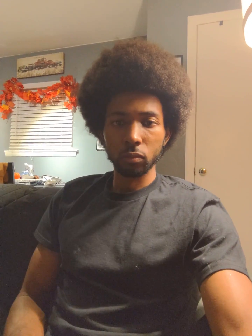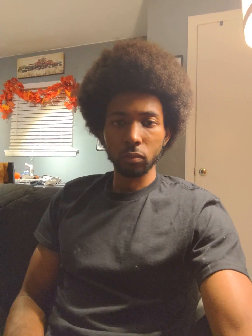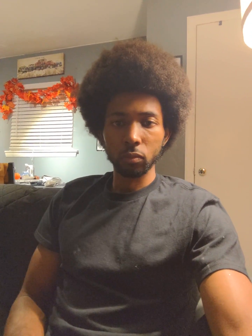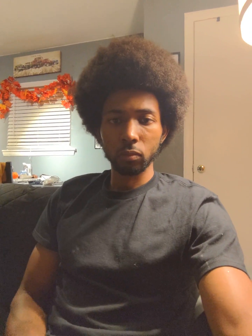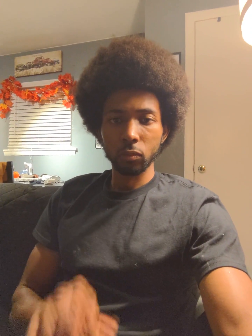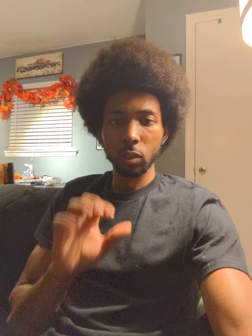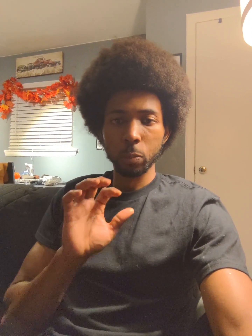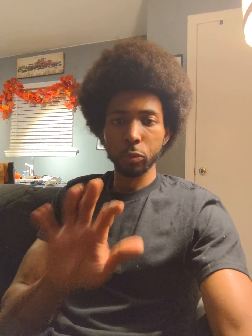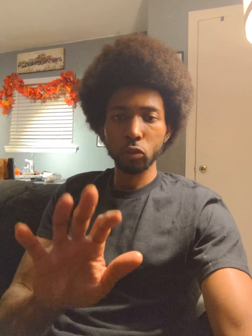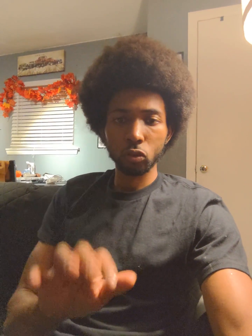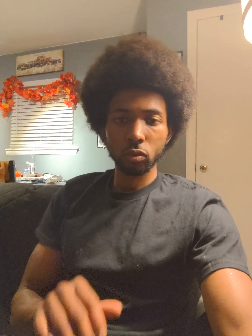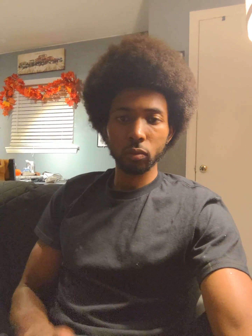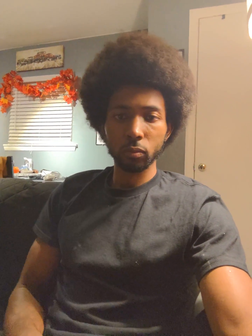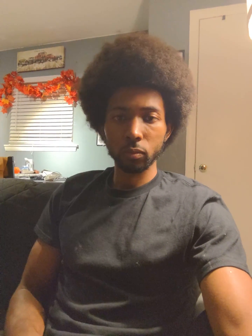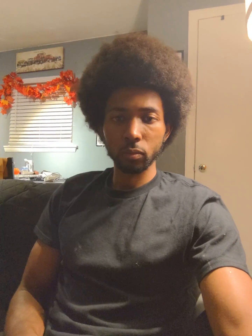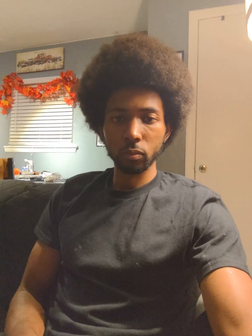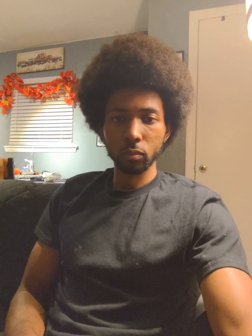push